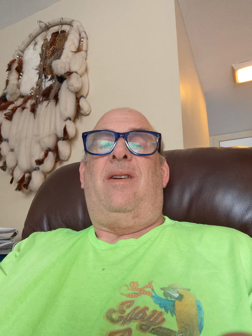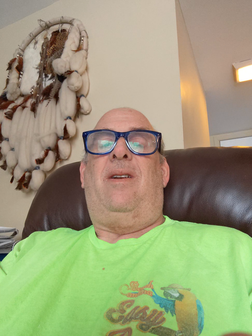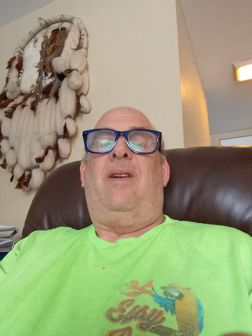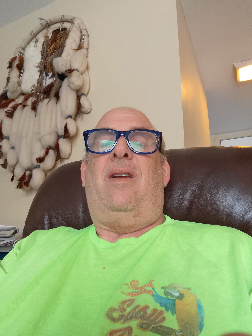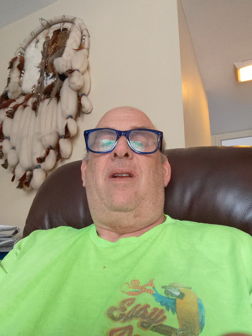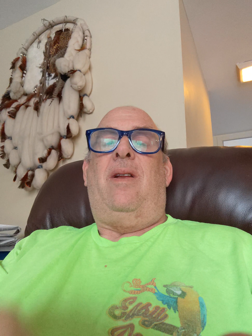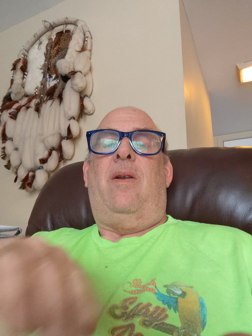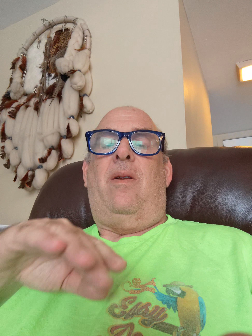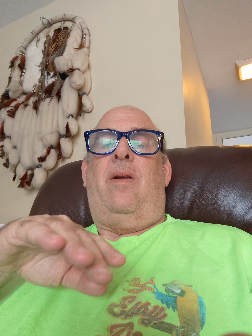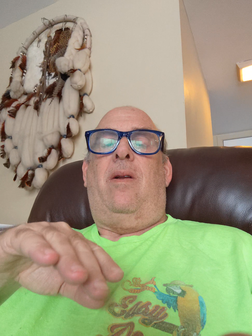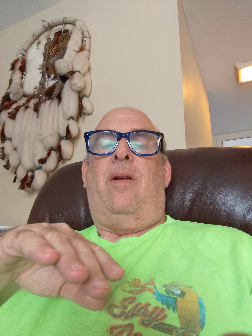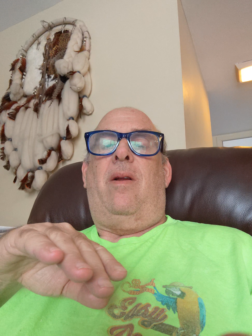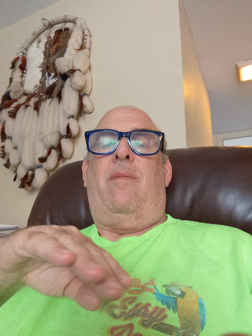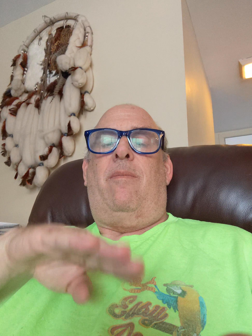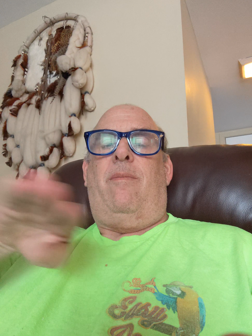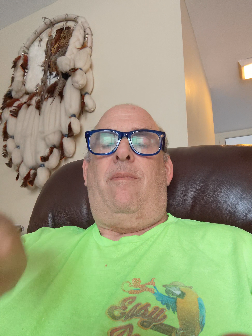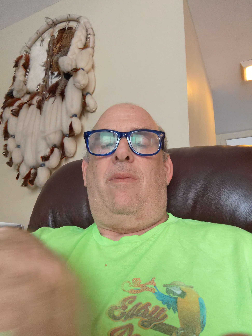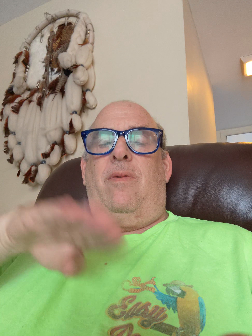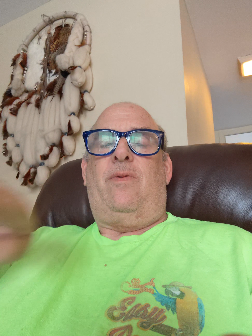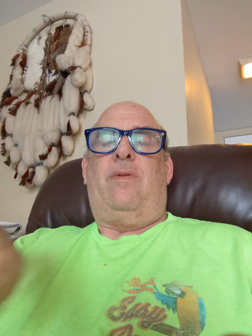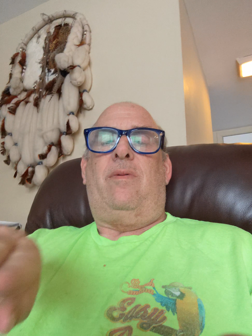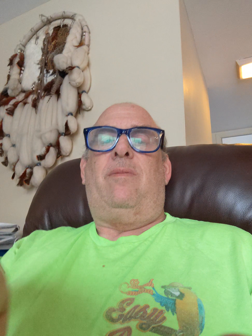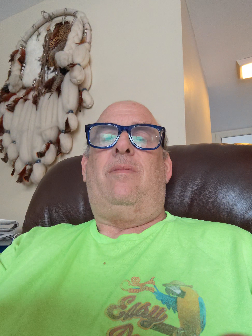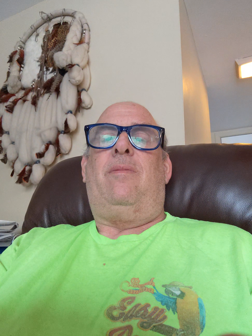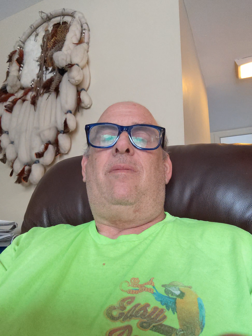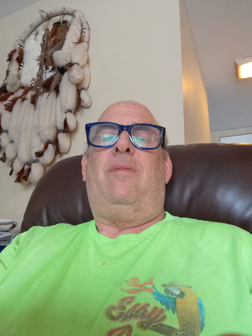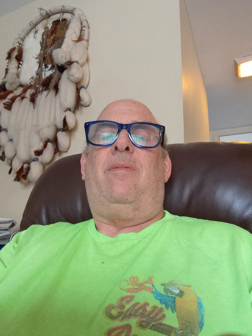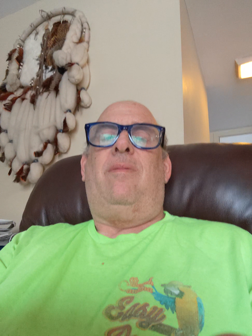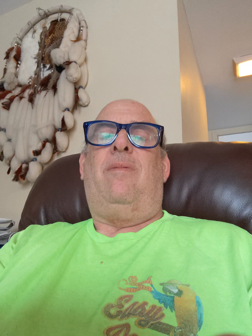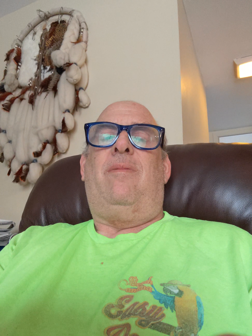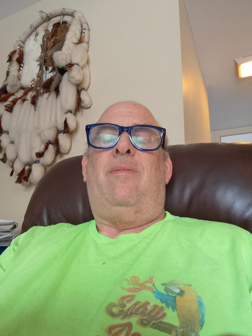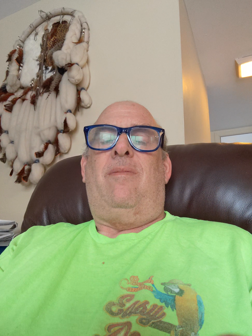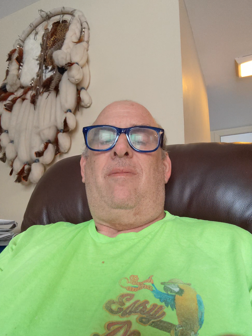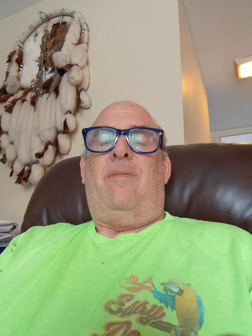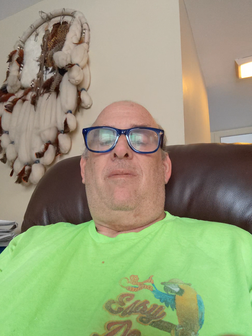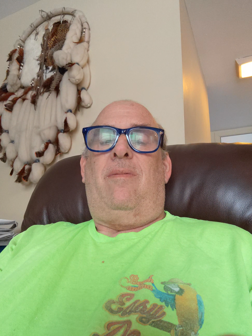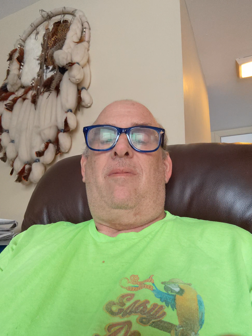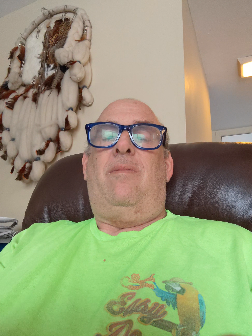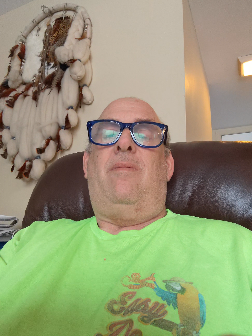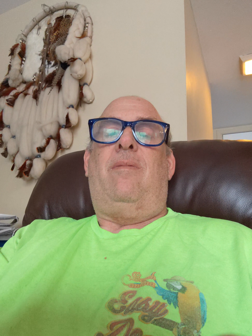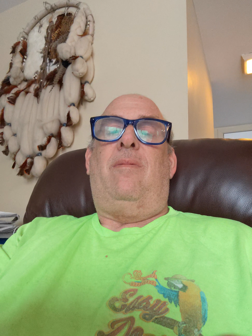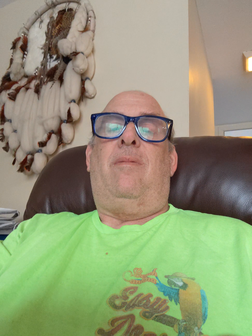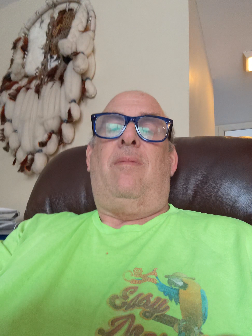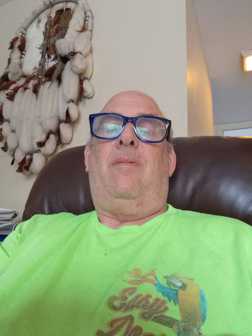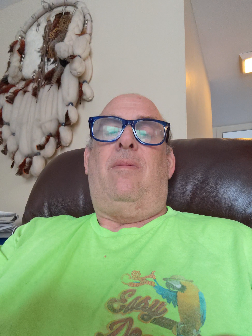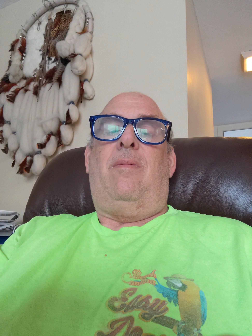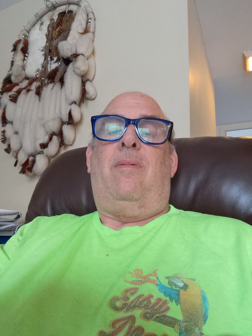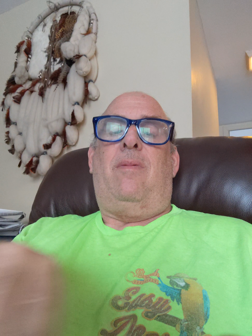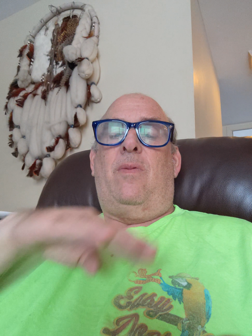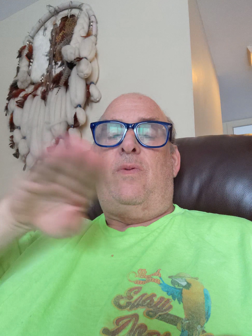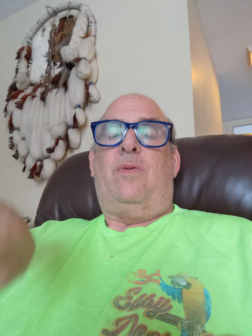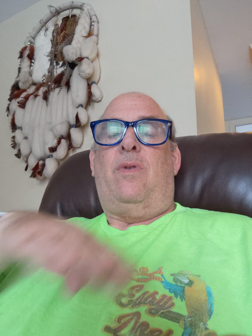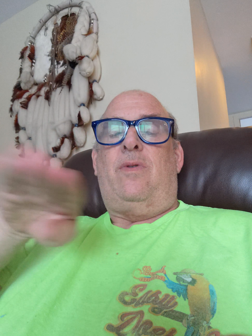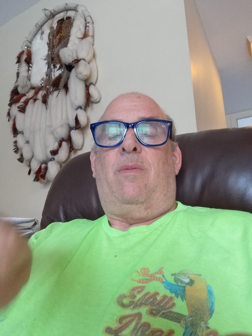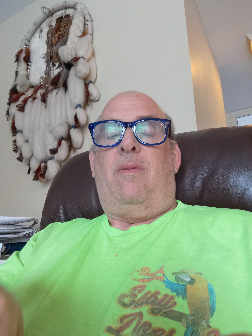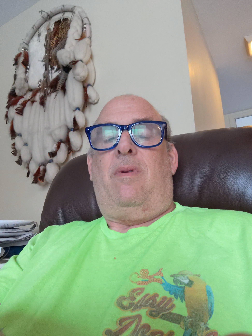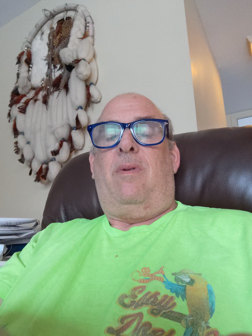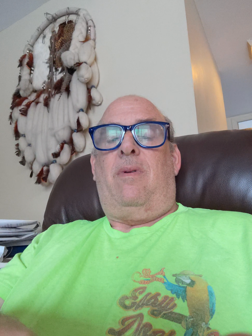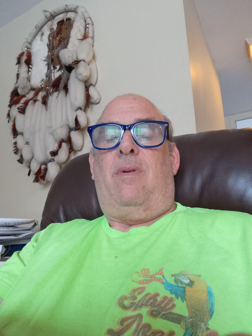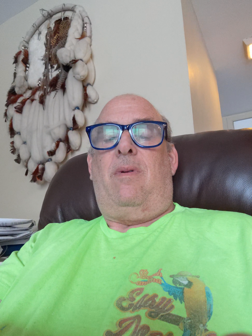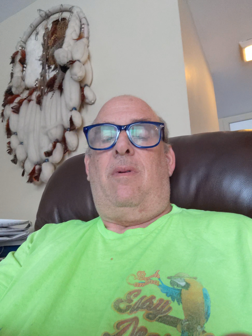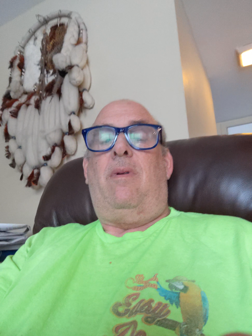pool